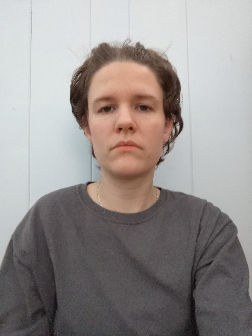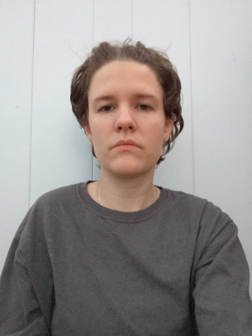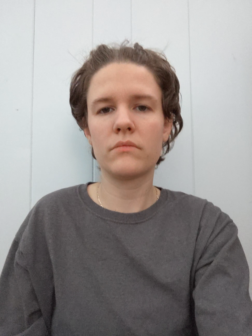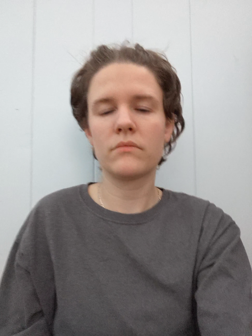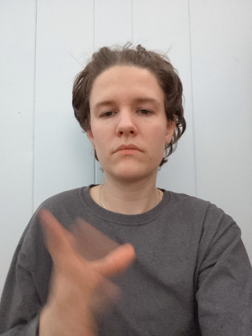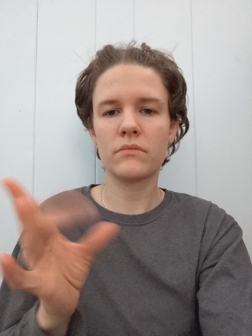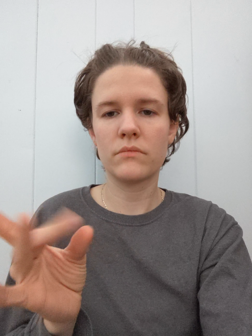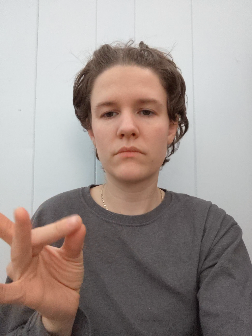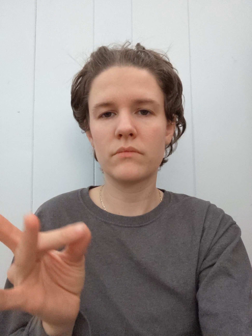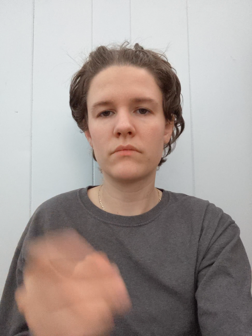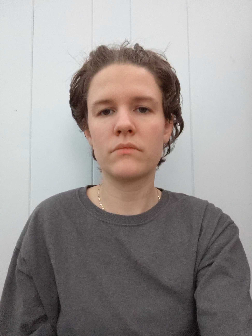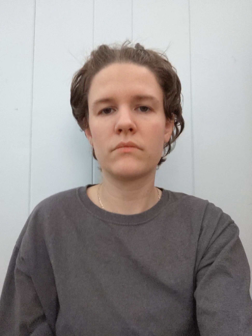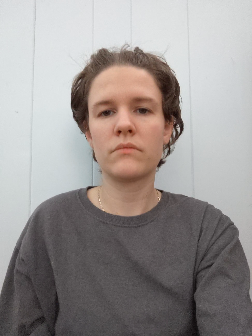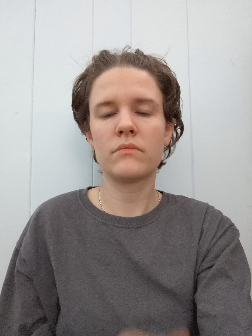sticky